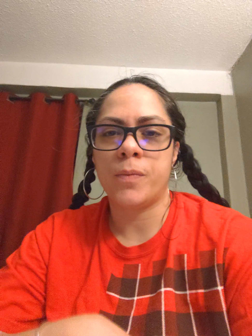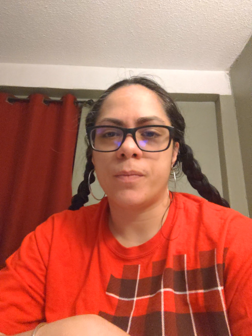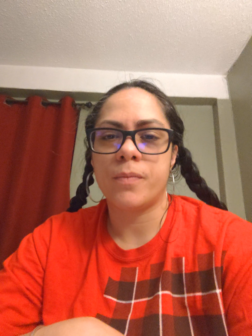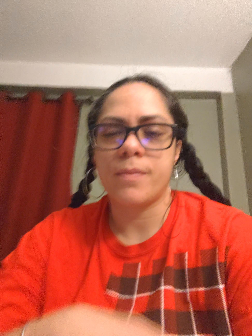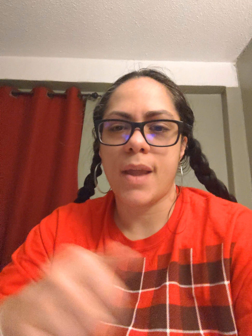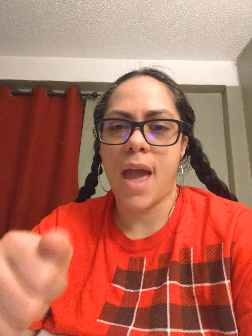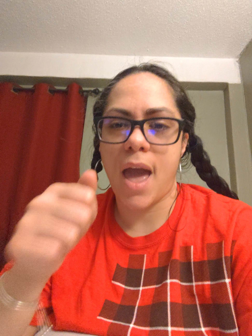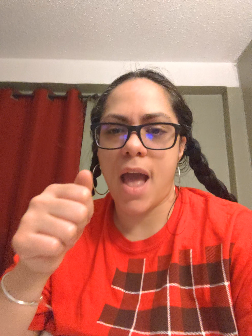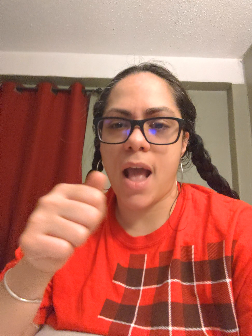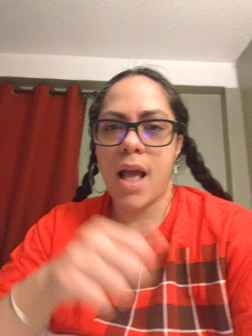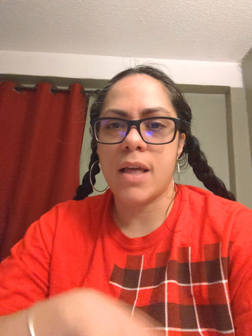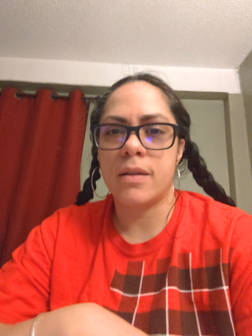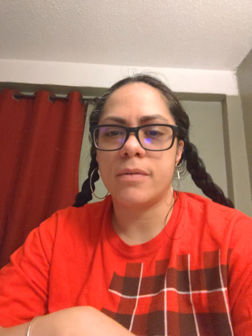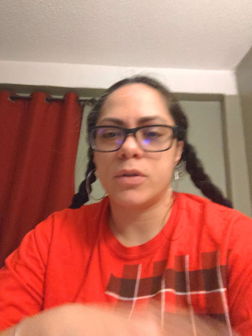hide